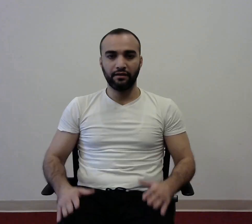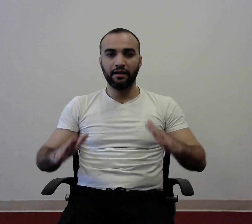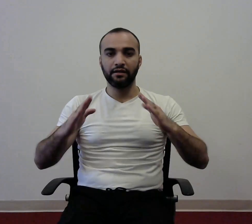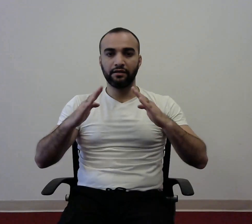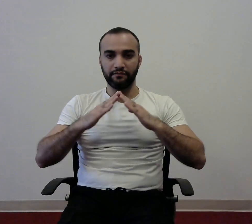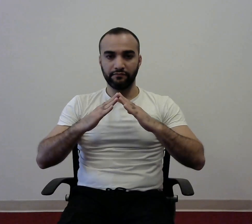ev